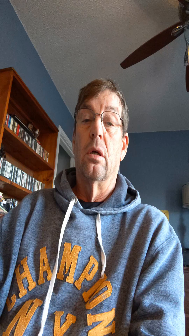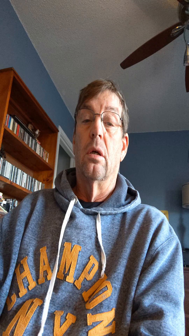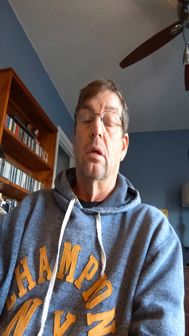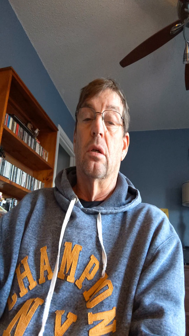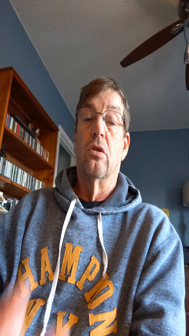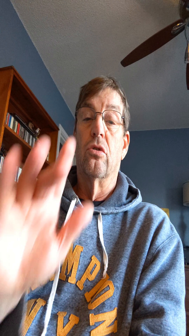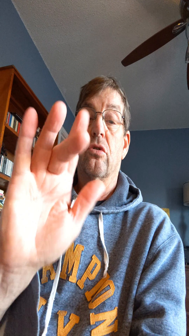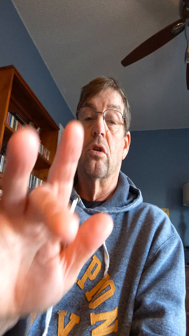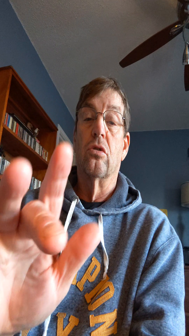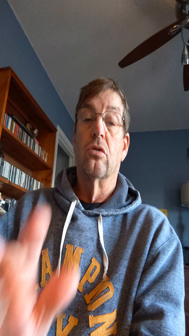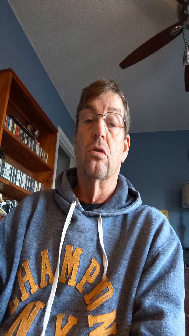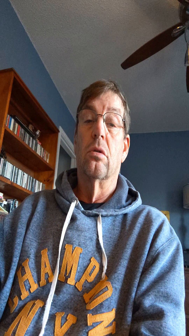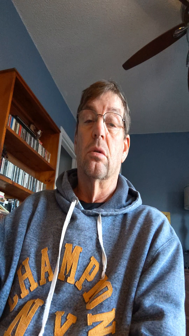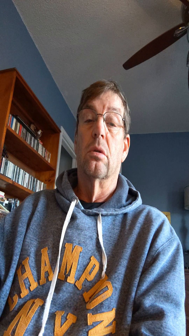touch